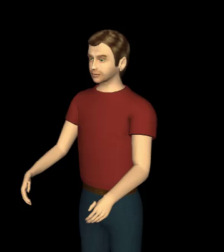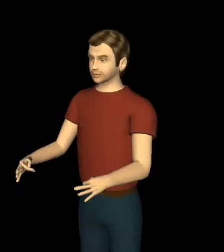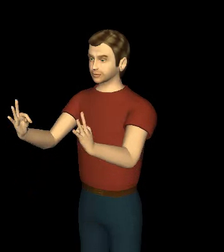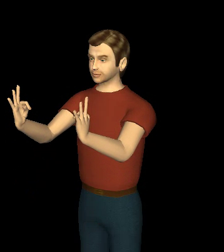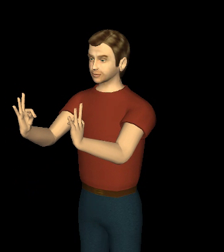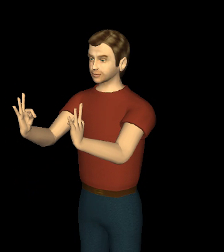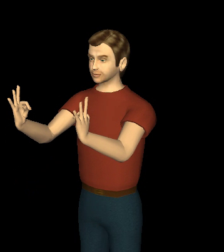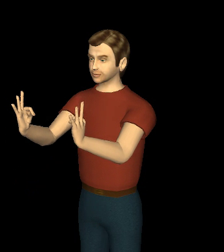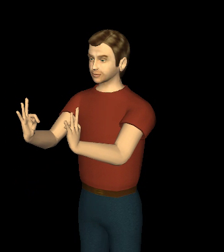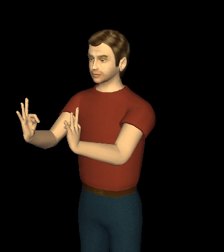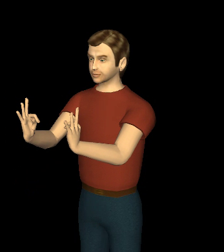عمة